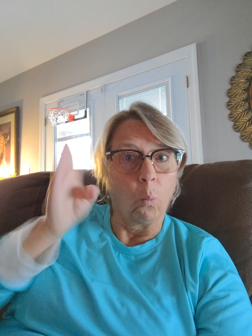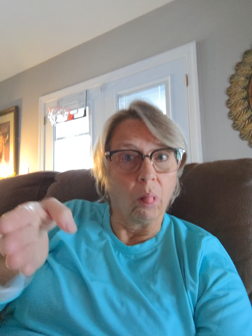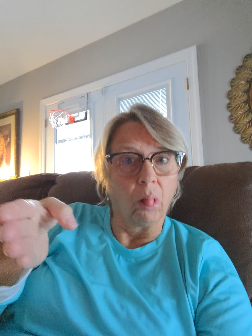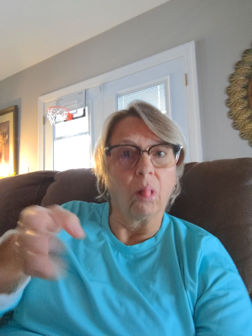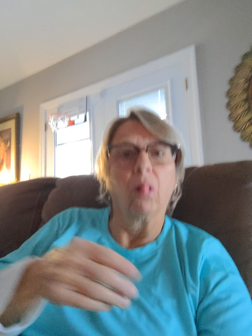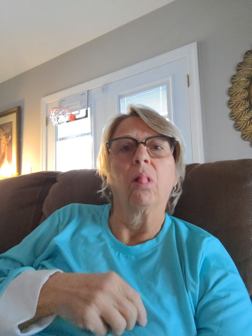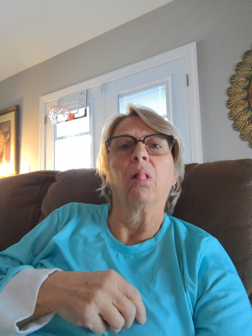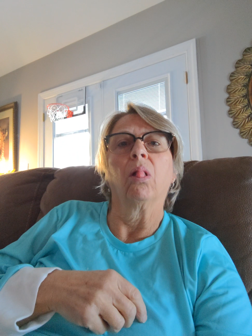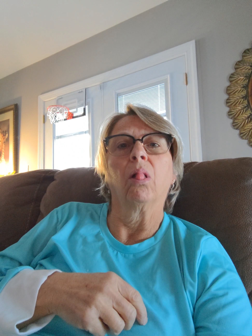will